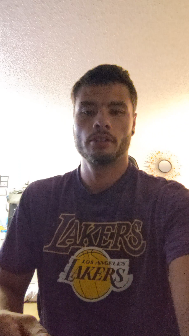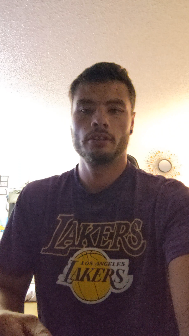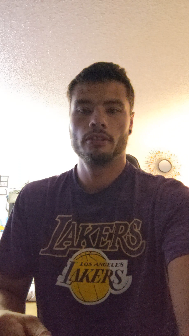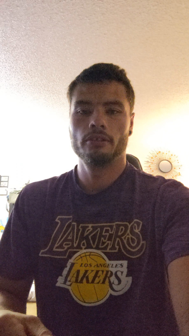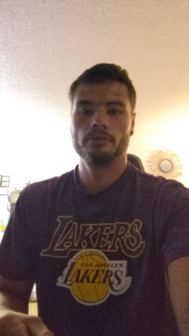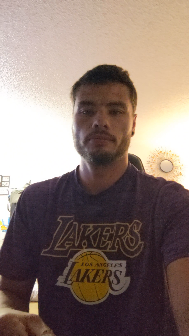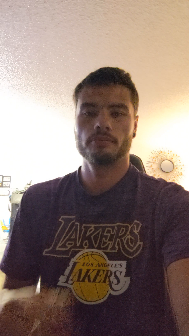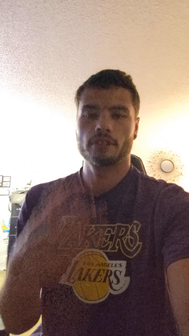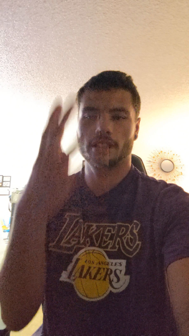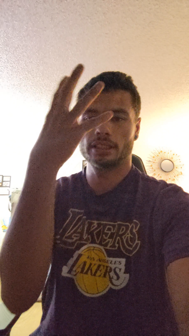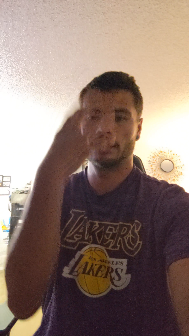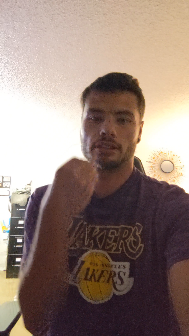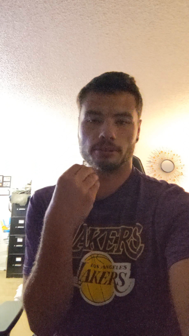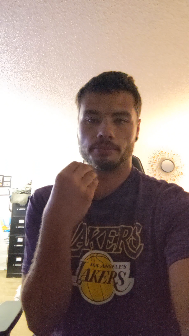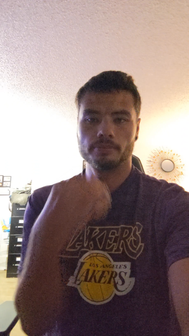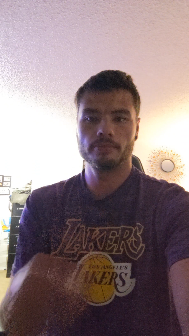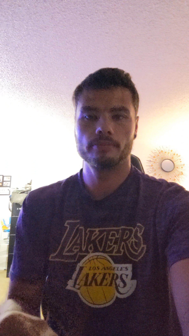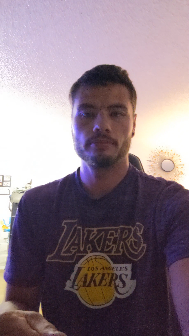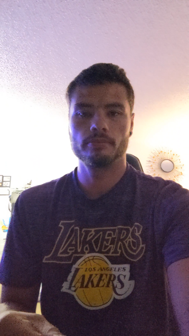asleep